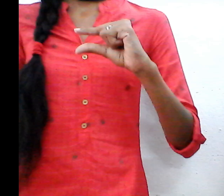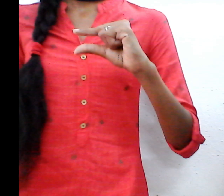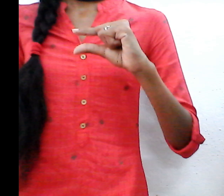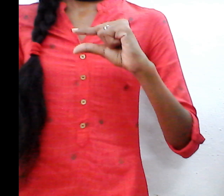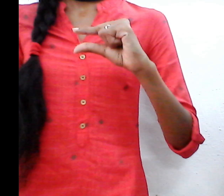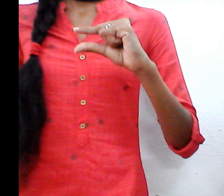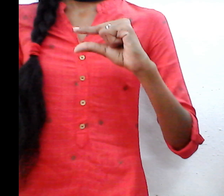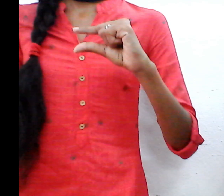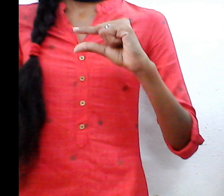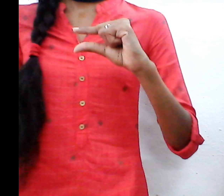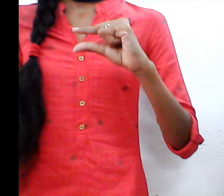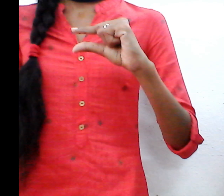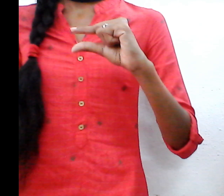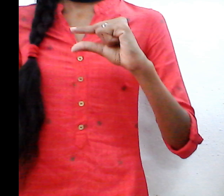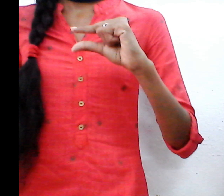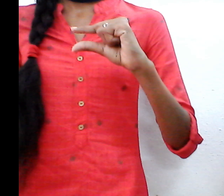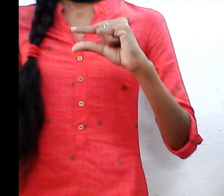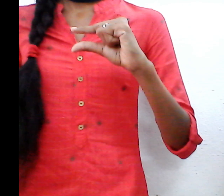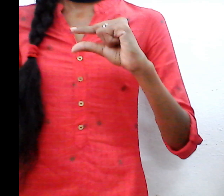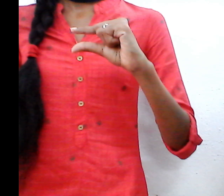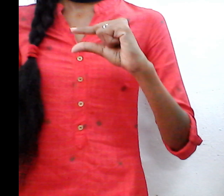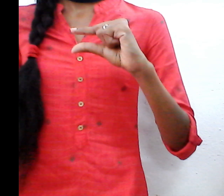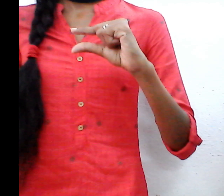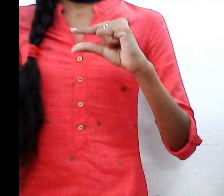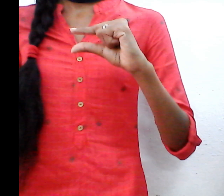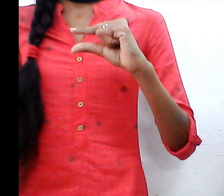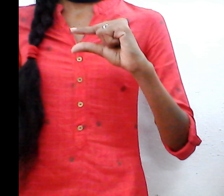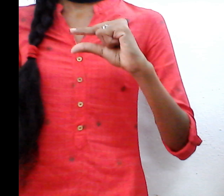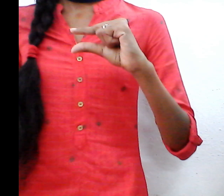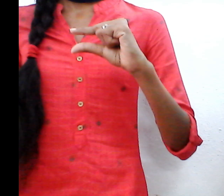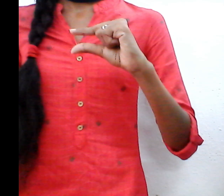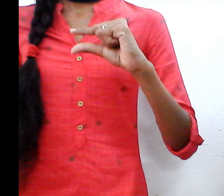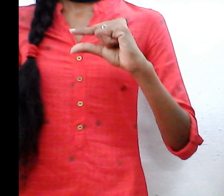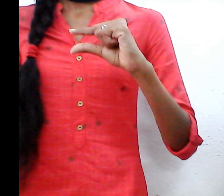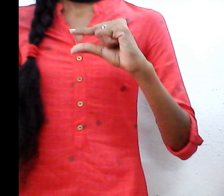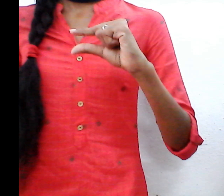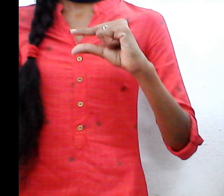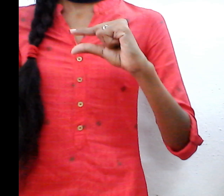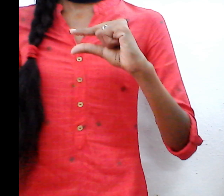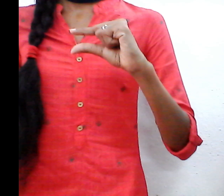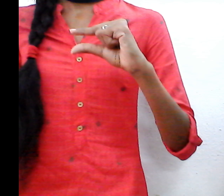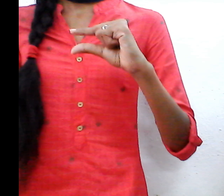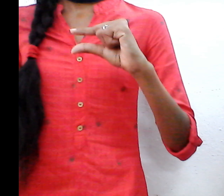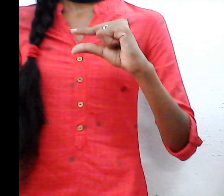ഉ